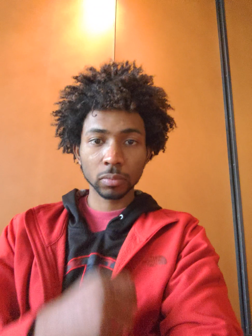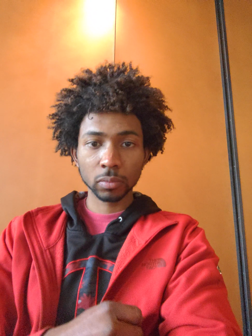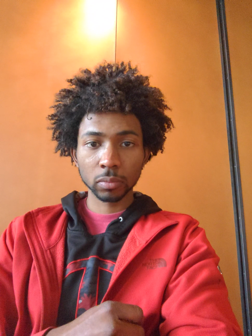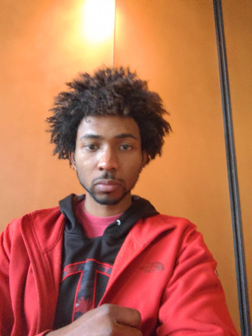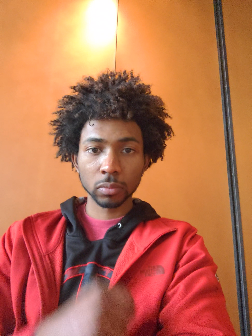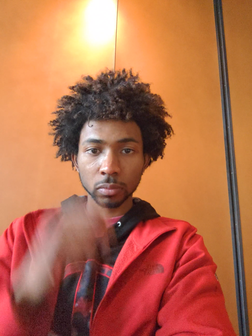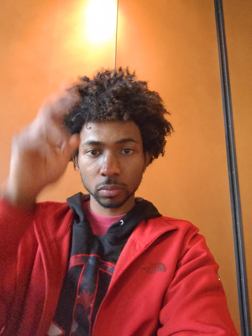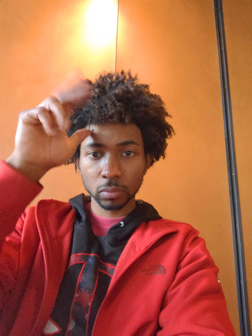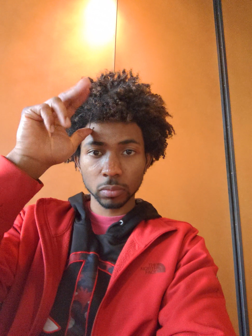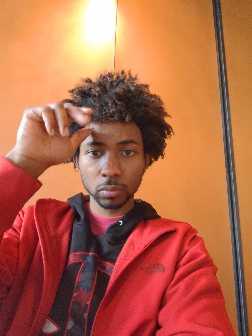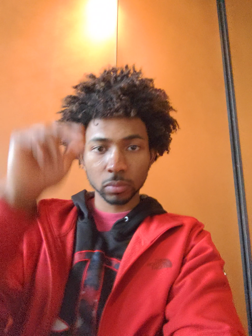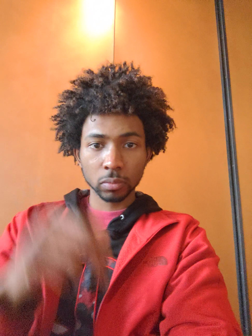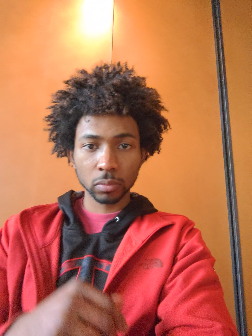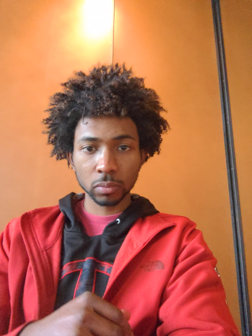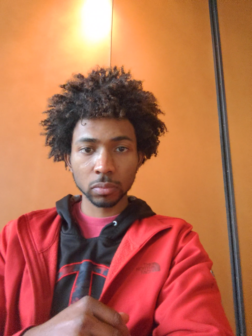horse